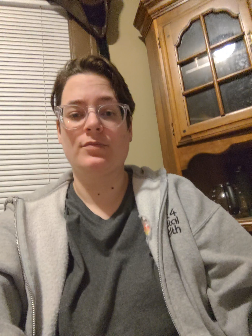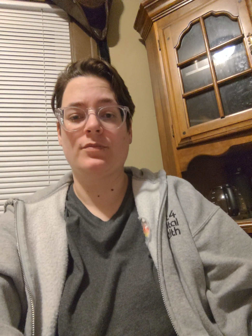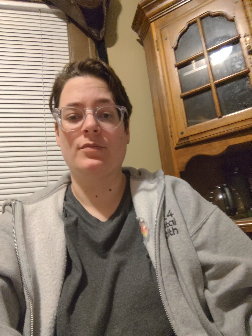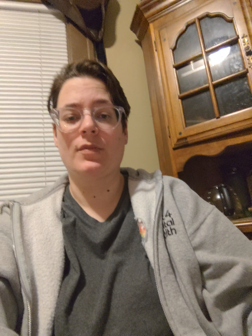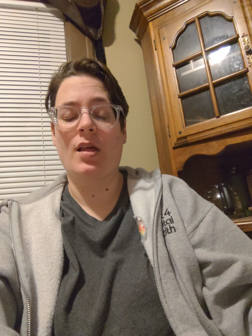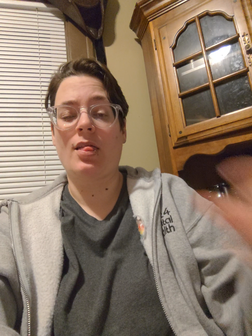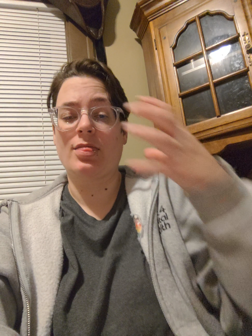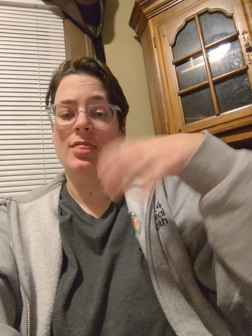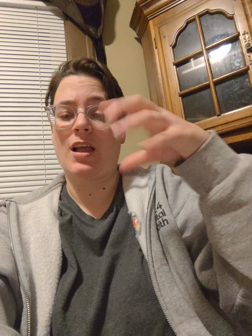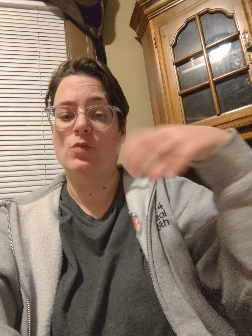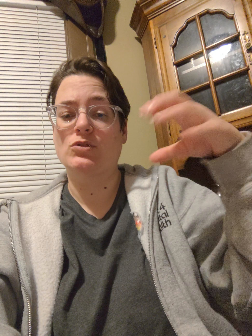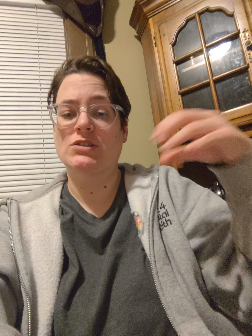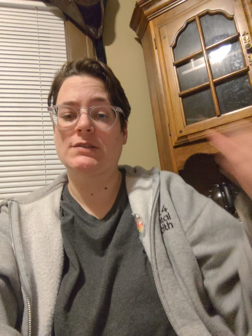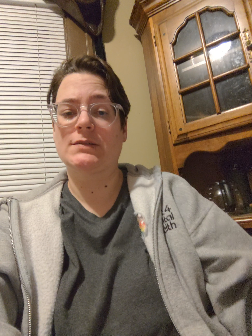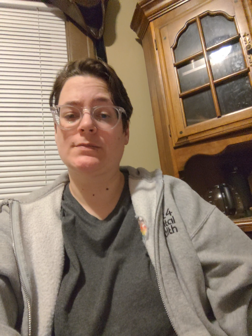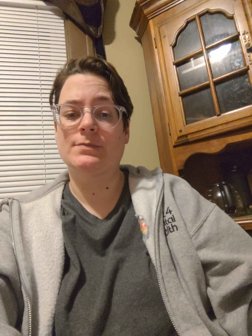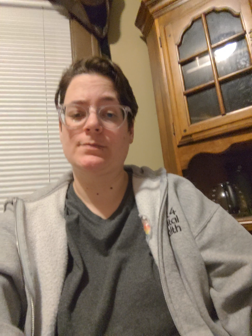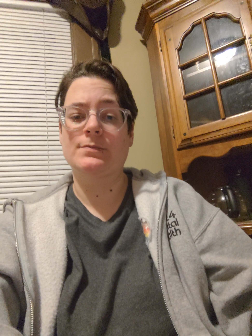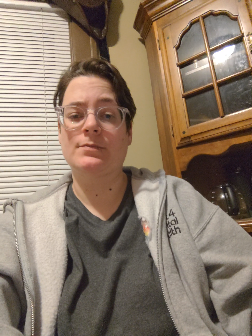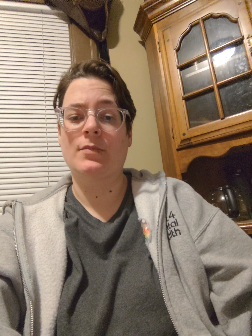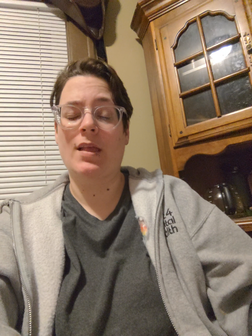cloud